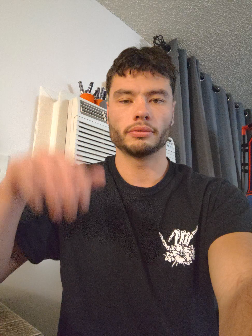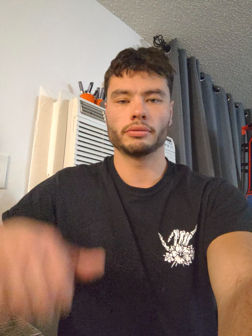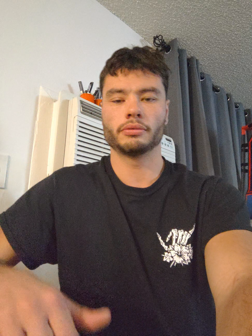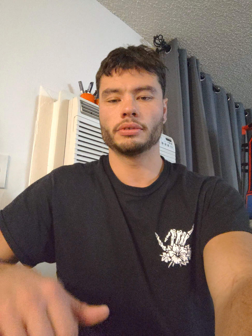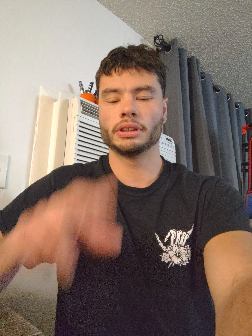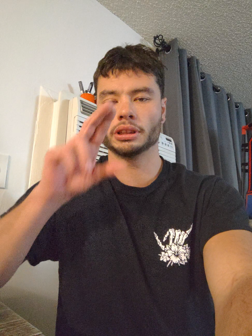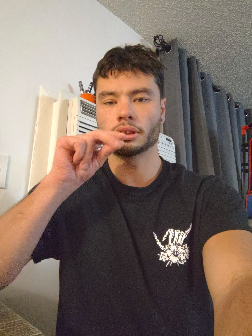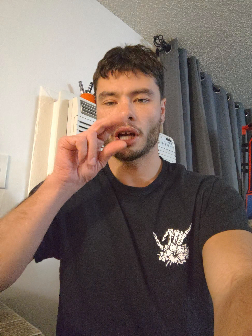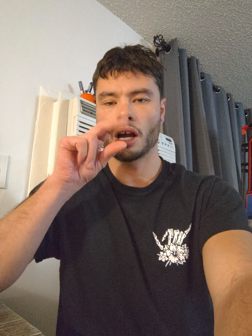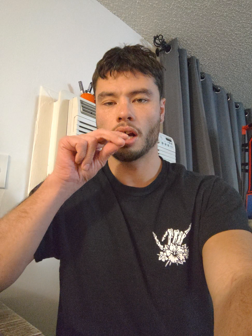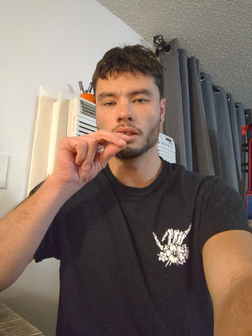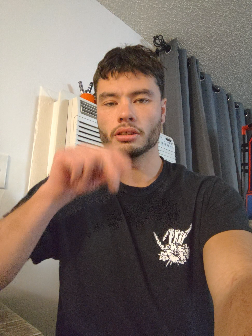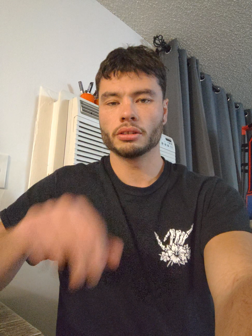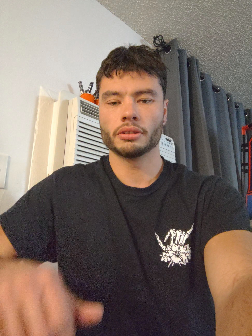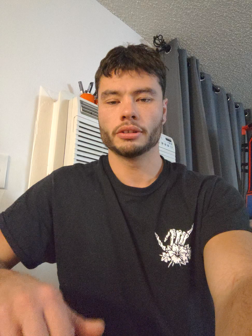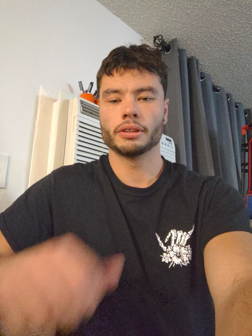duck